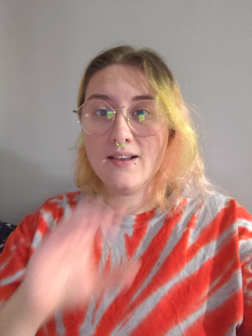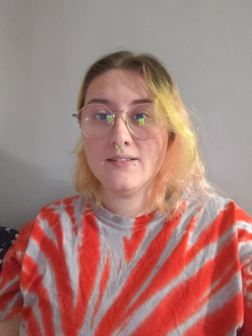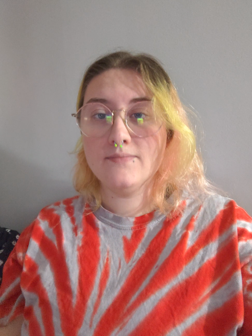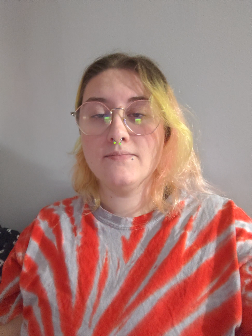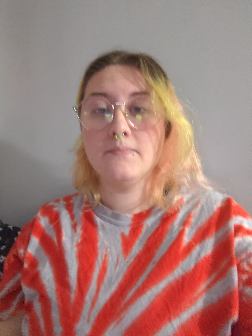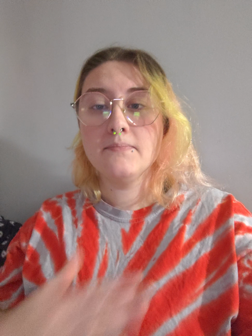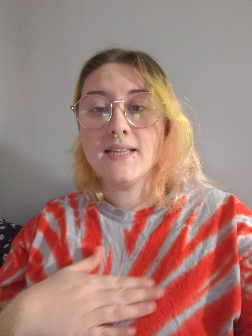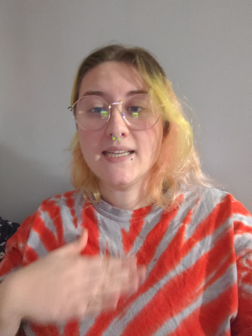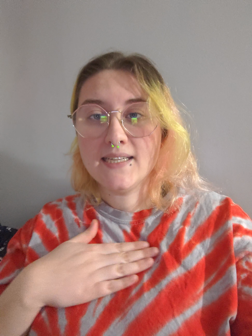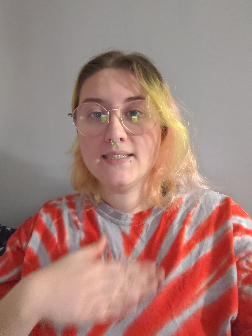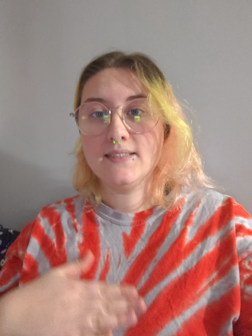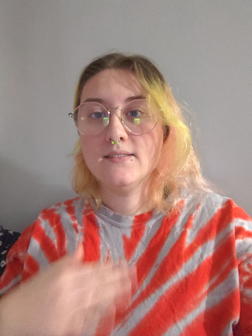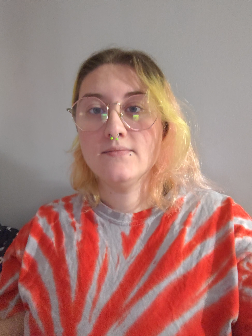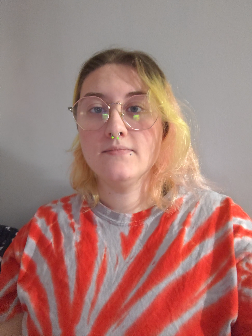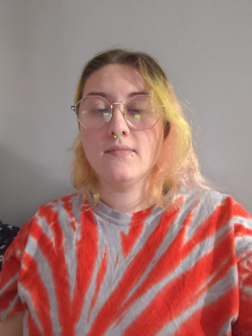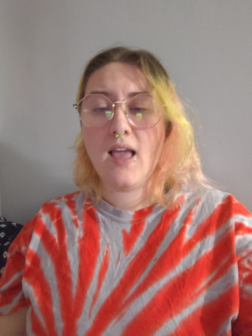please